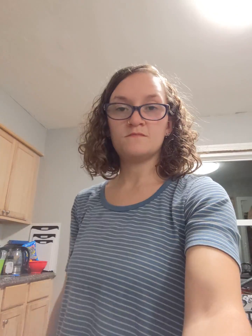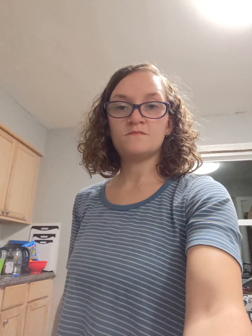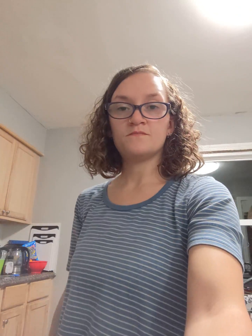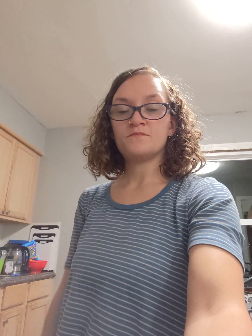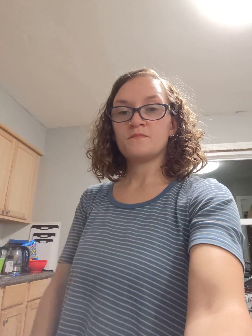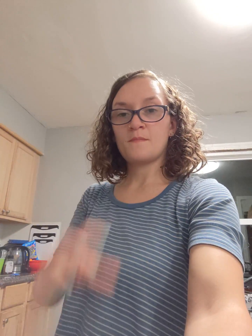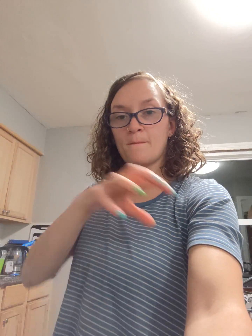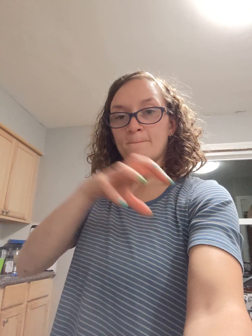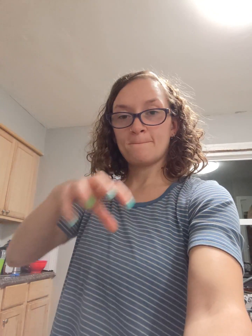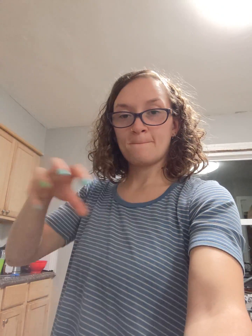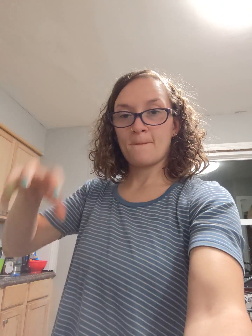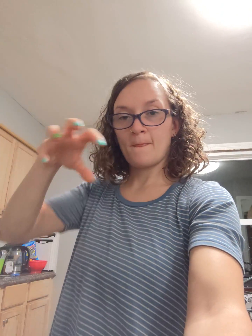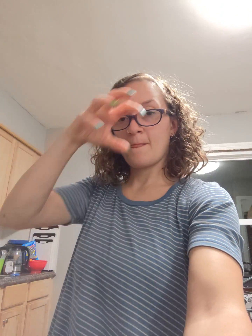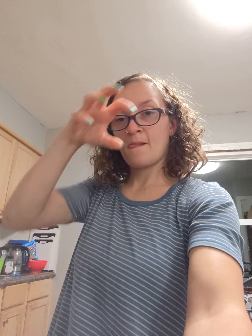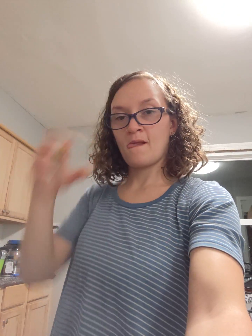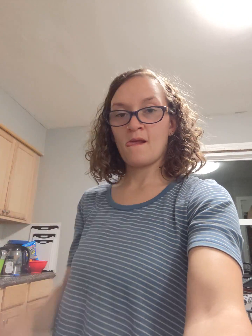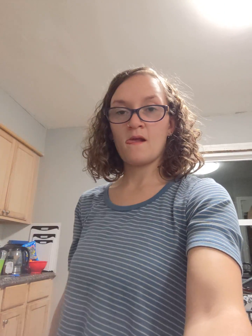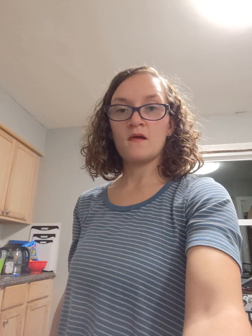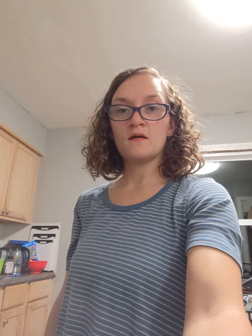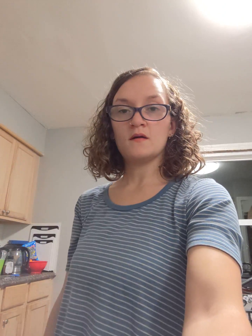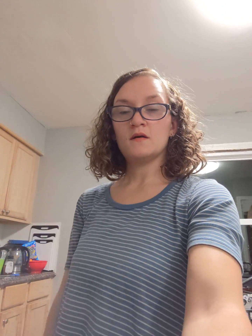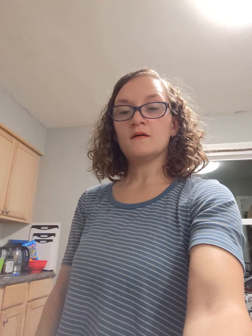block